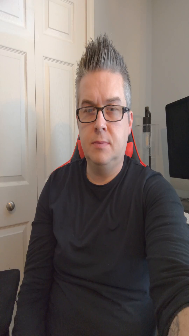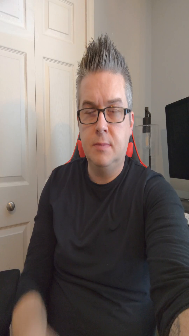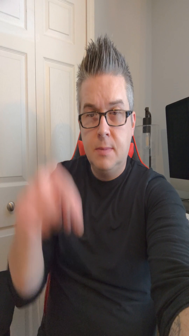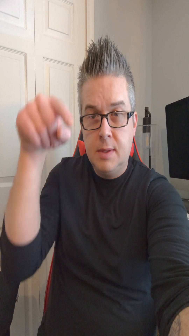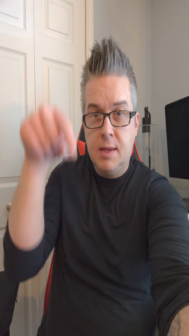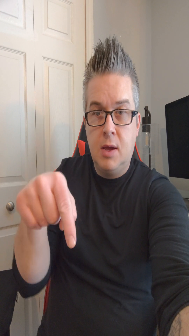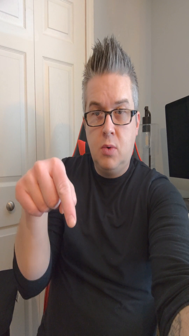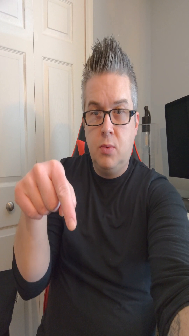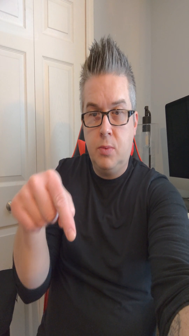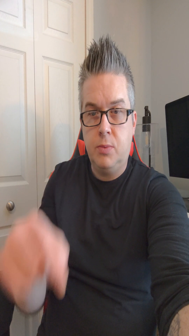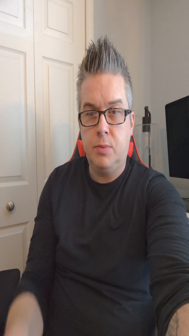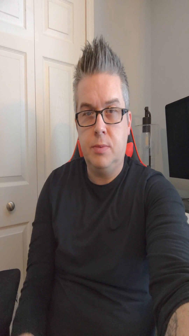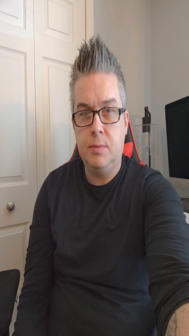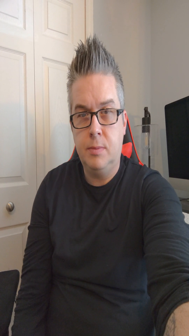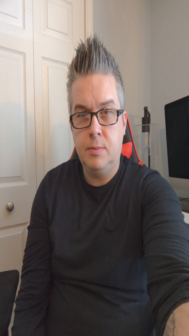down